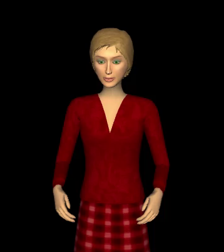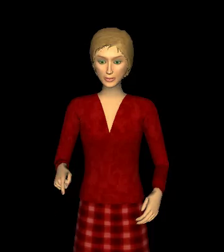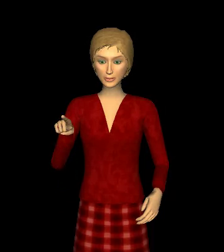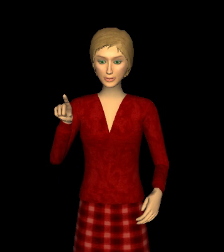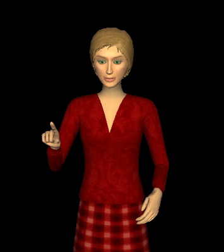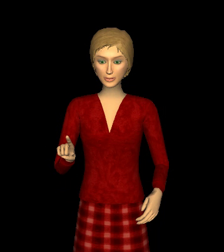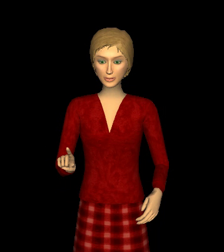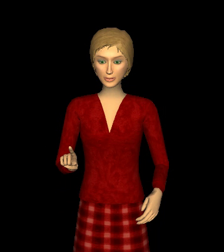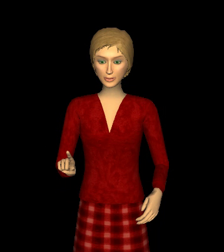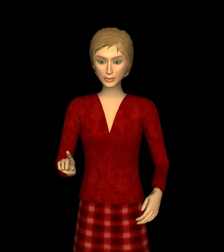سؤال